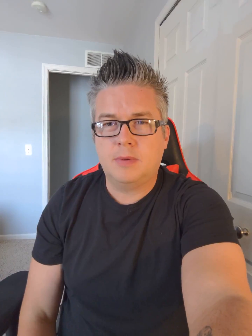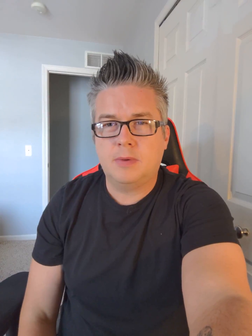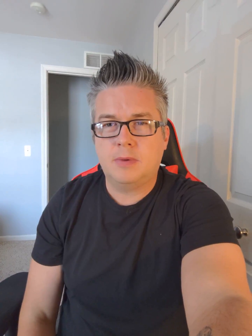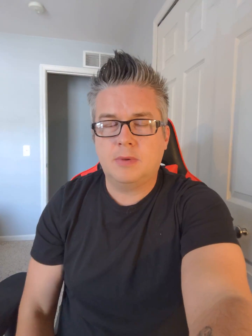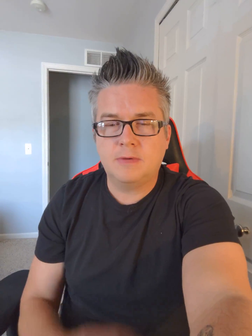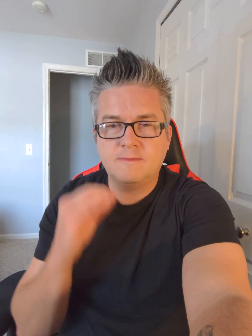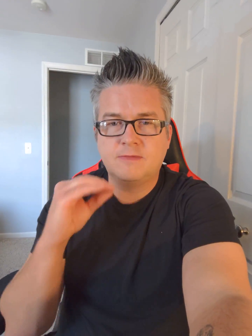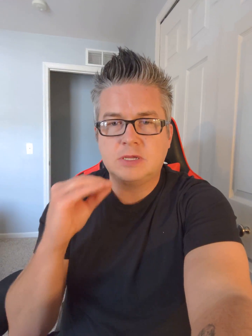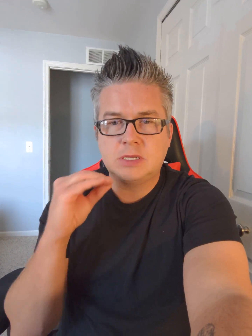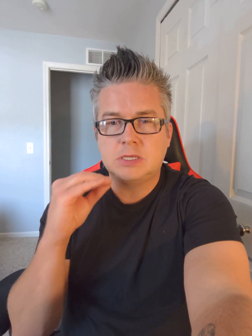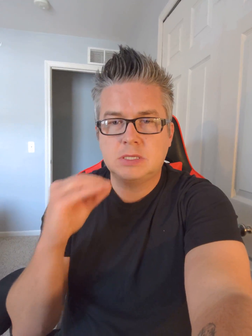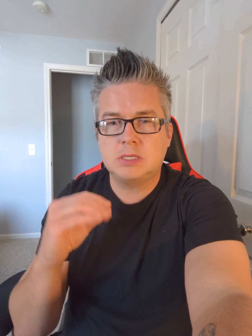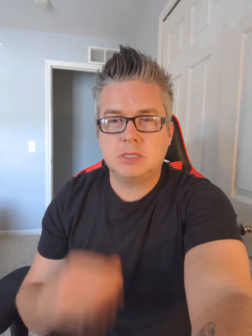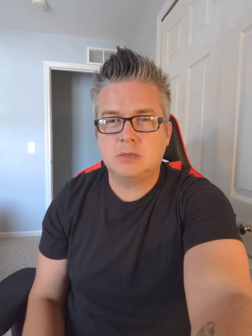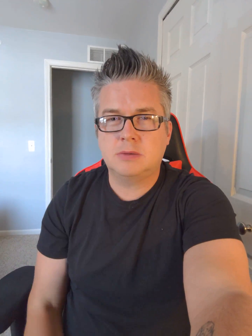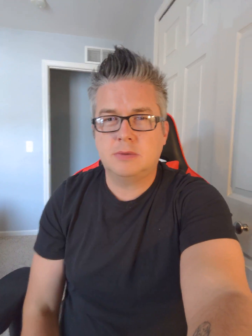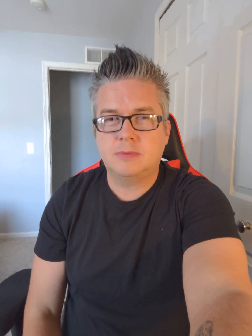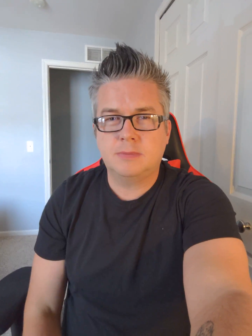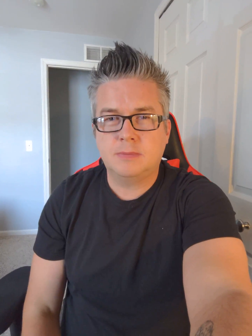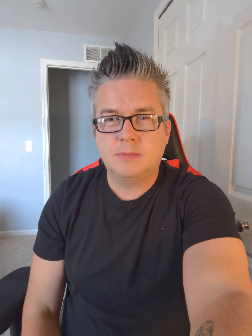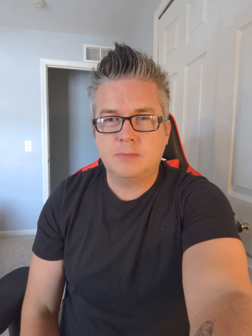fix